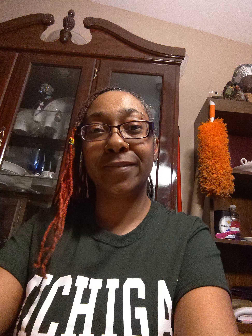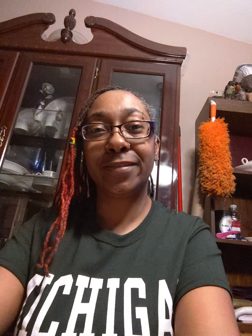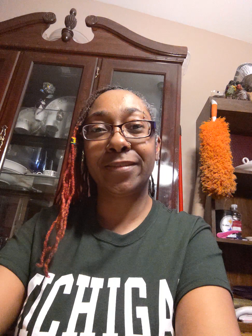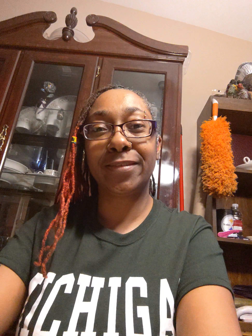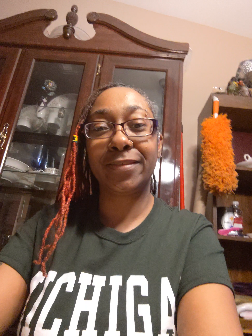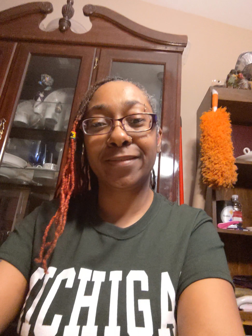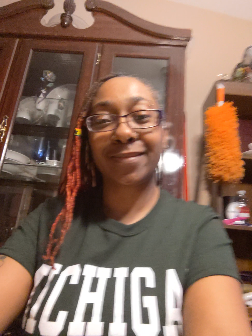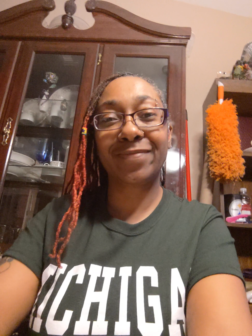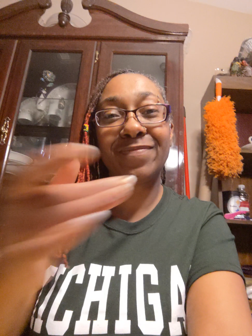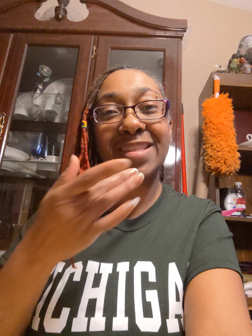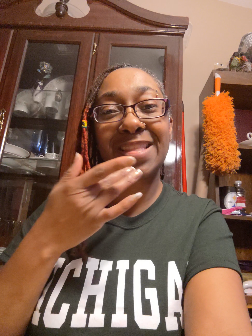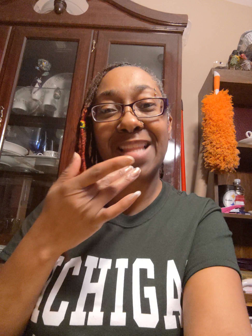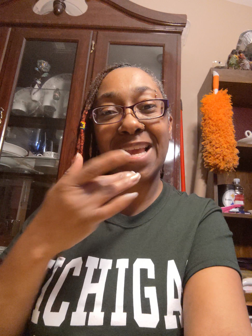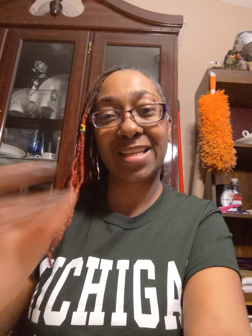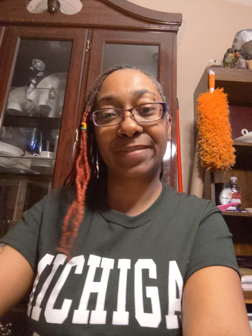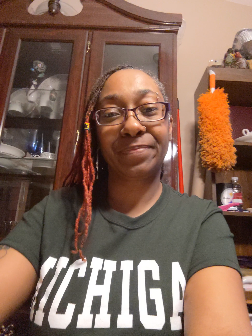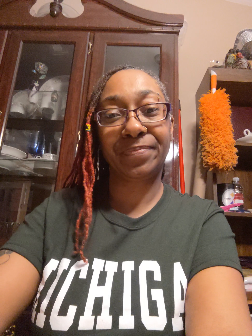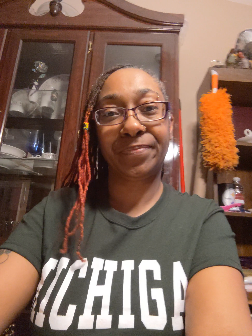taste